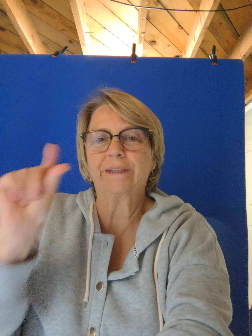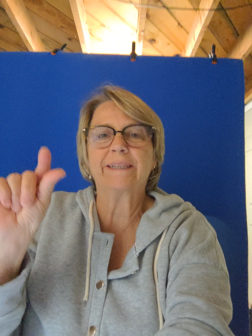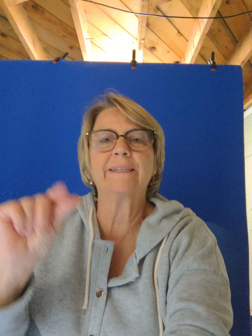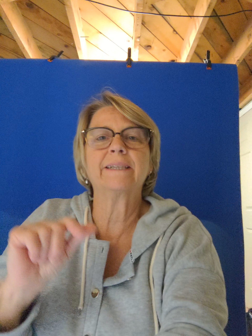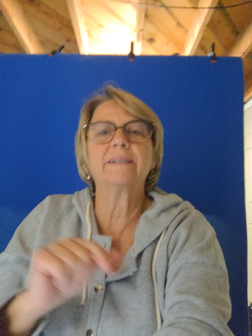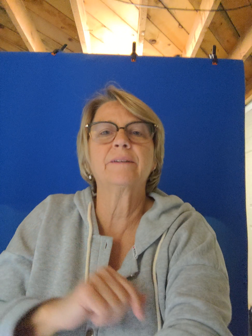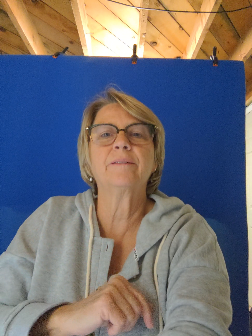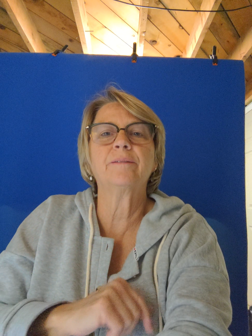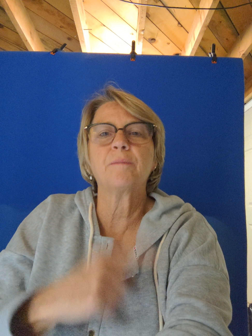green